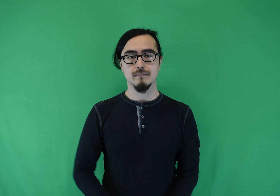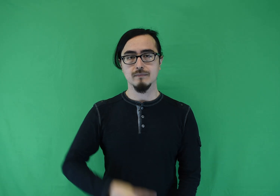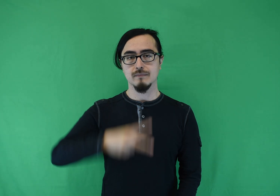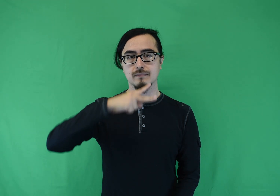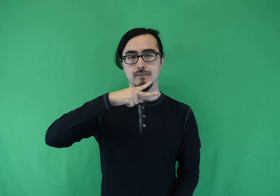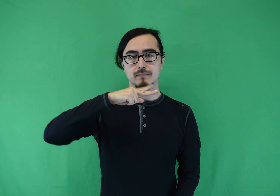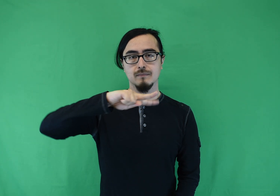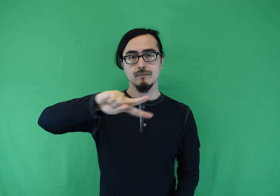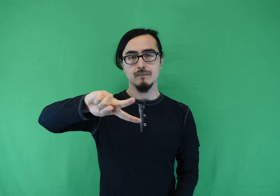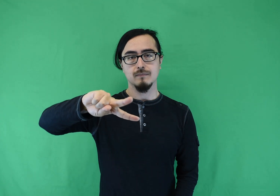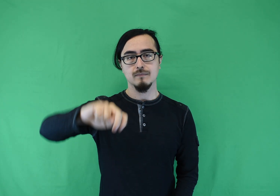su